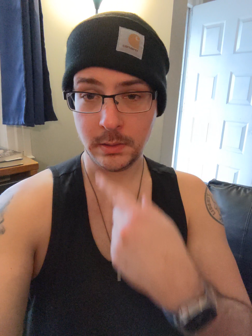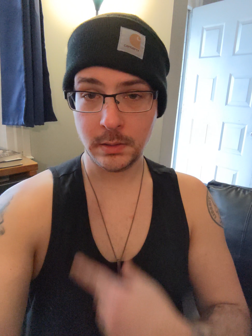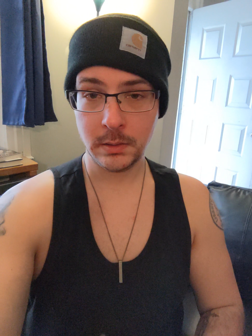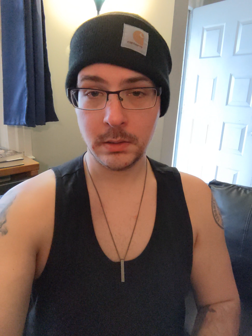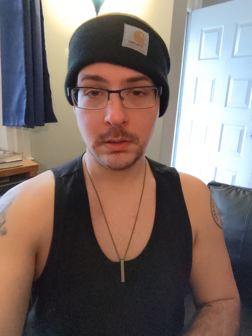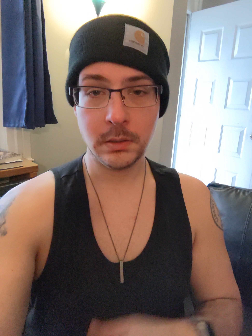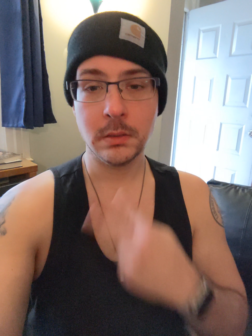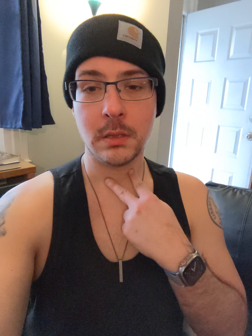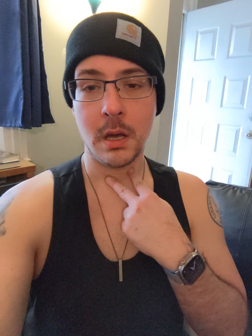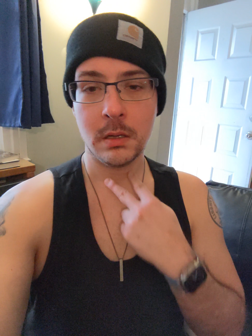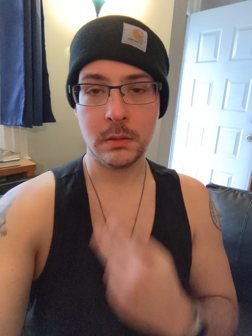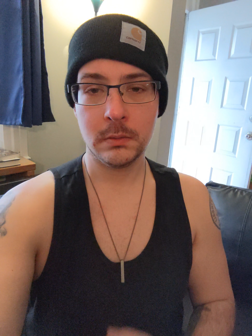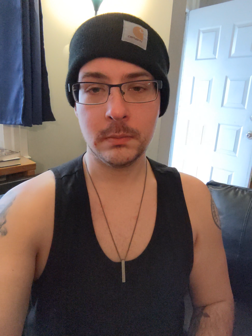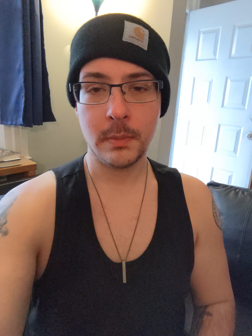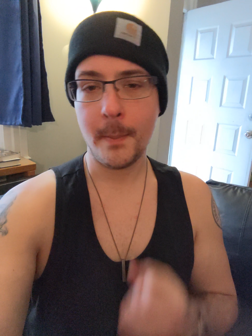stuck